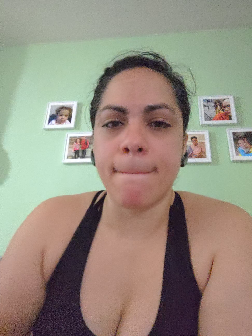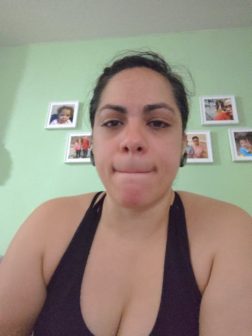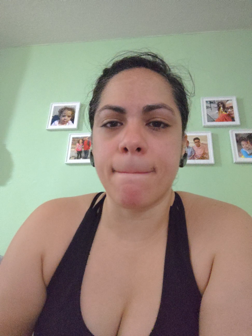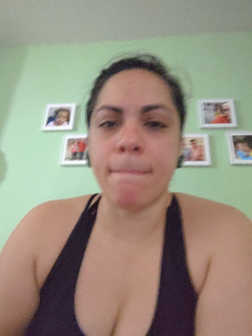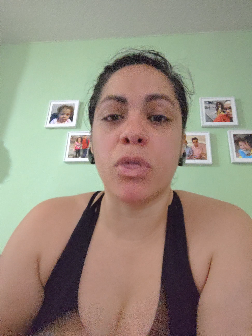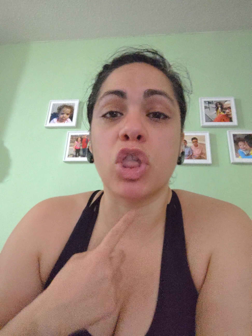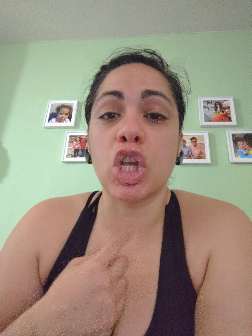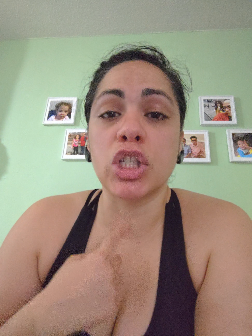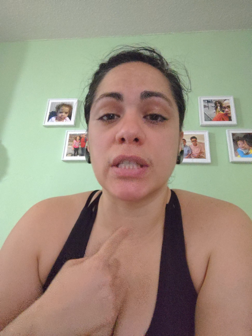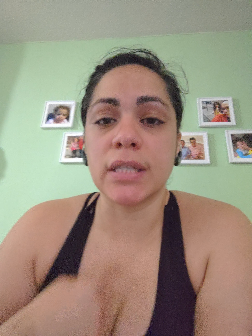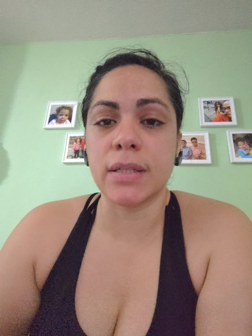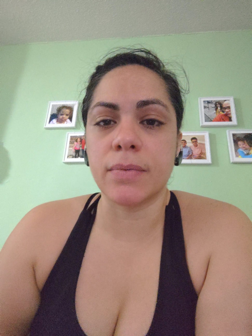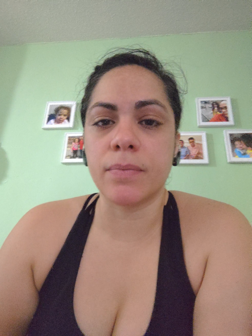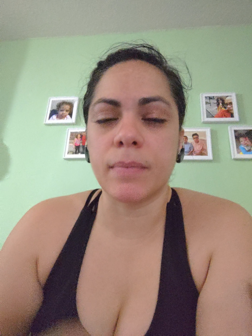thirsty